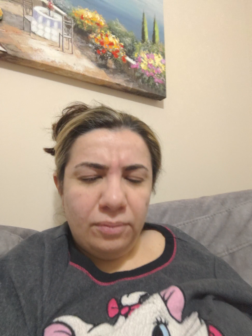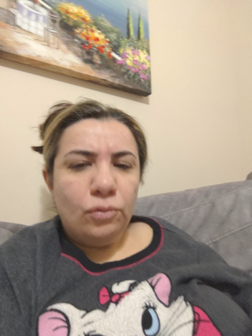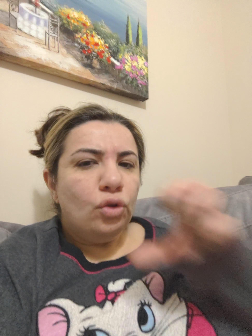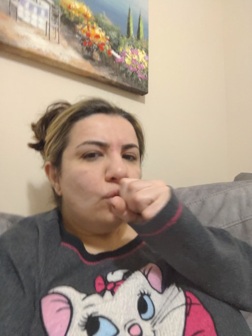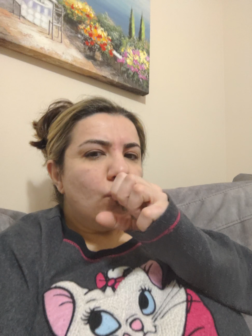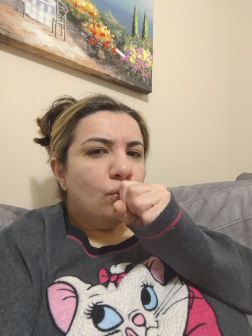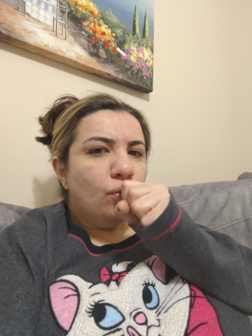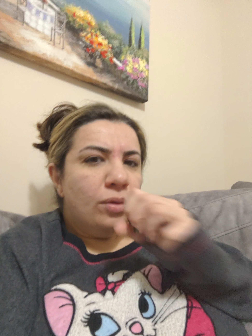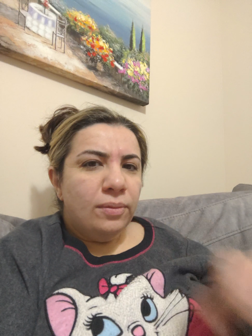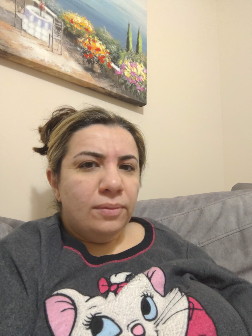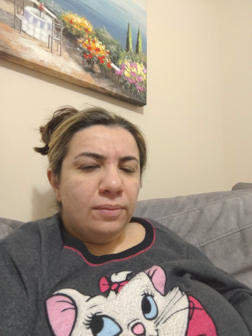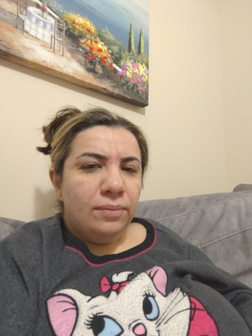orange